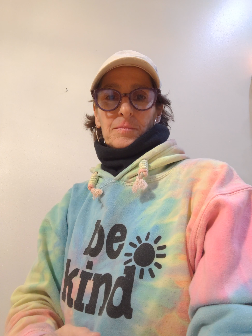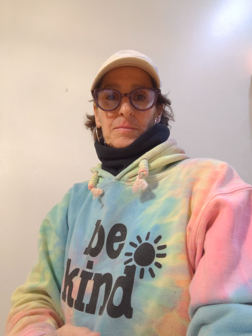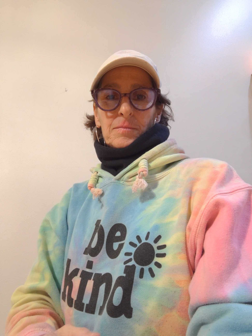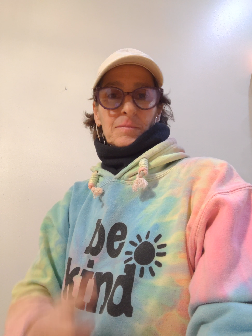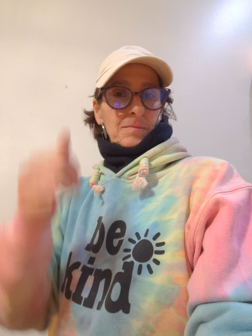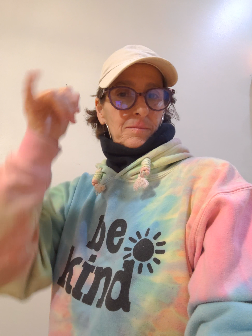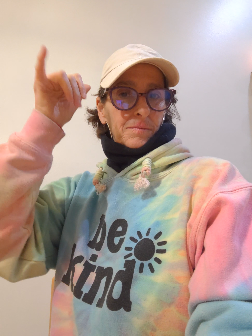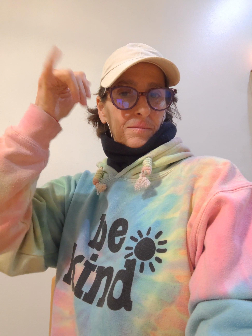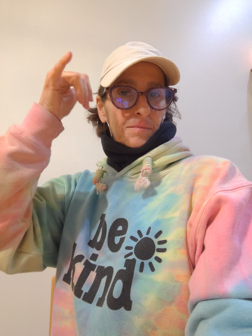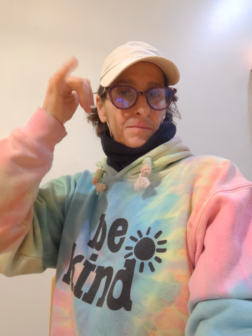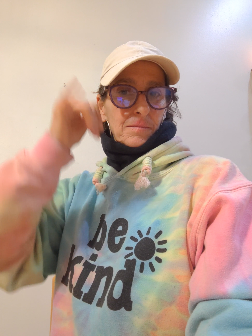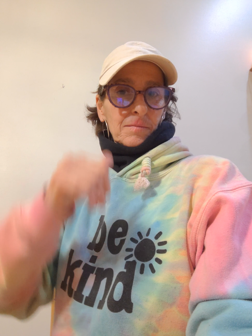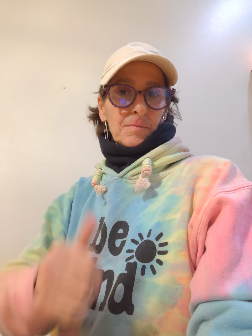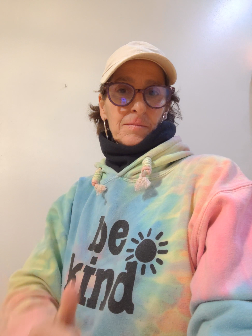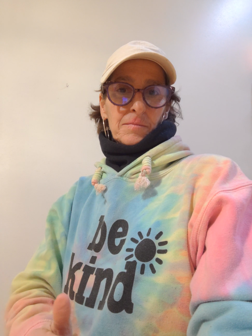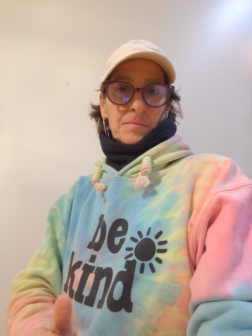cow